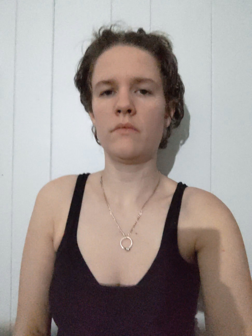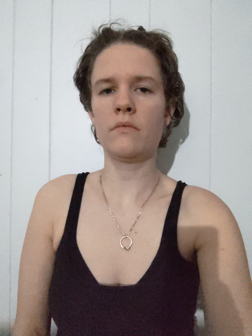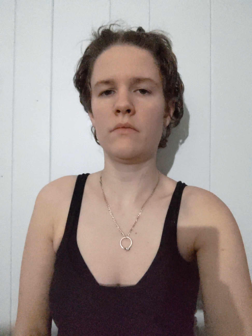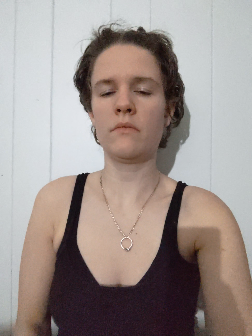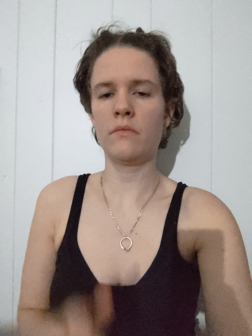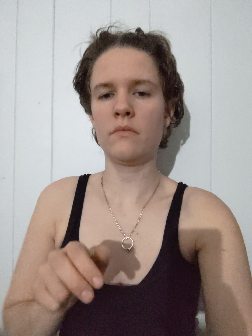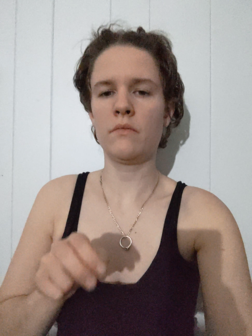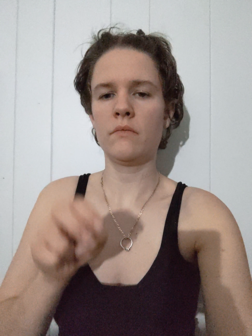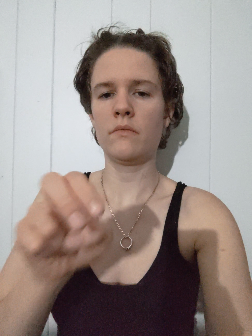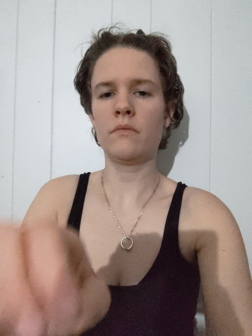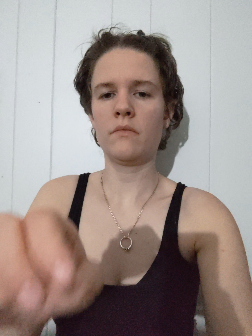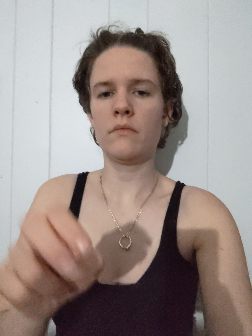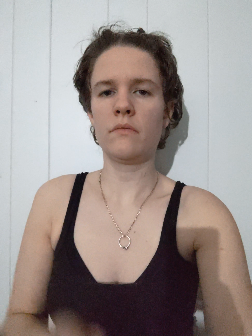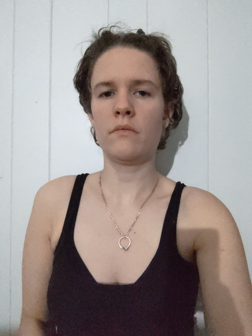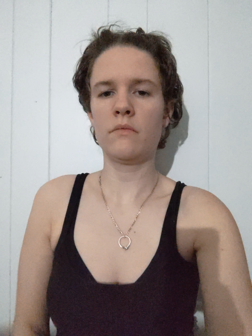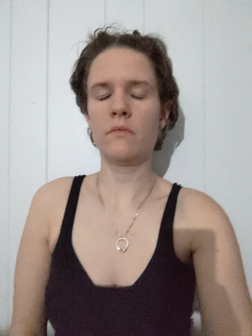ride